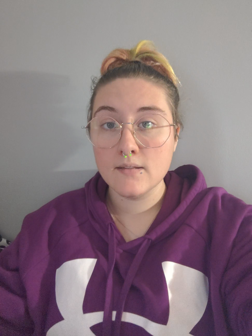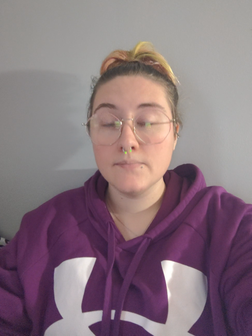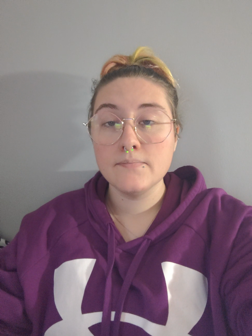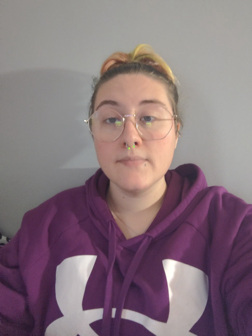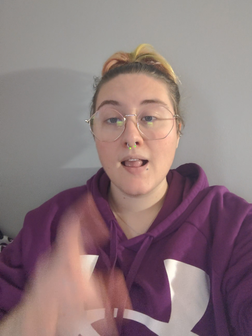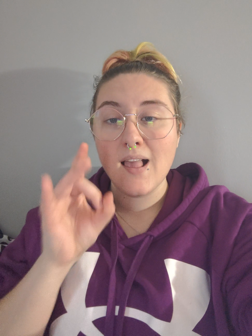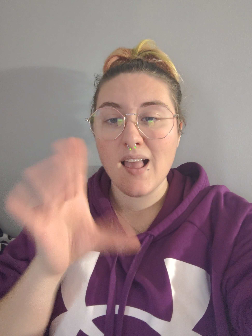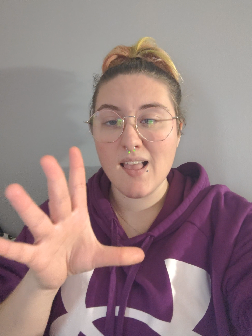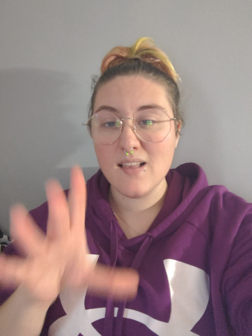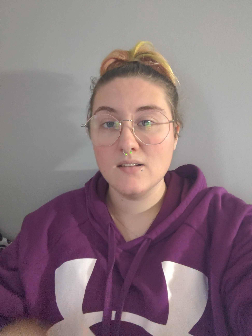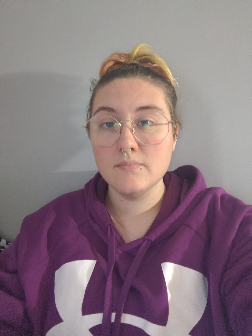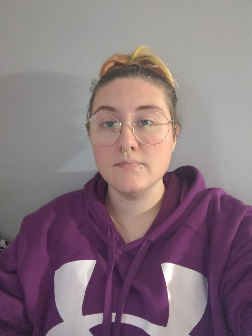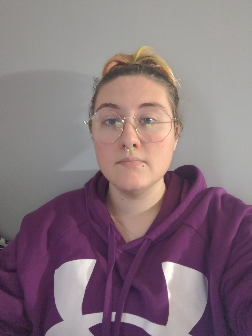hate